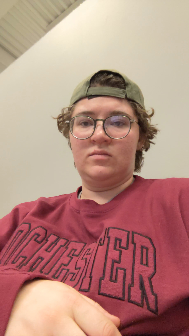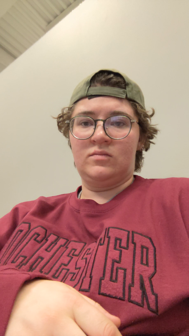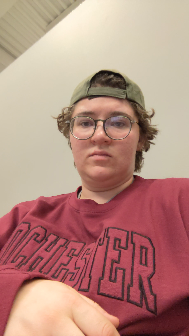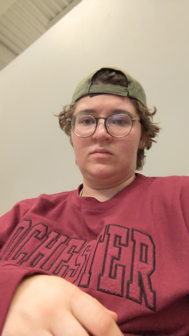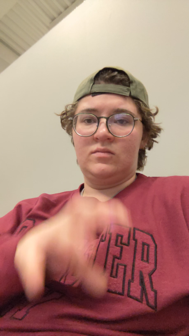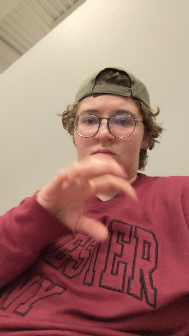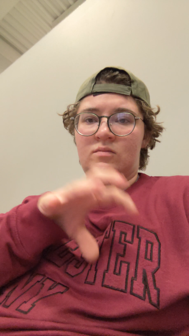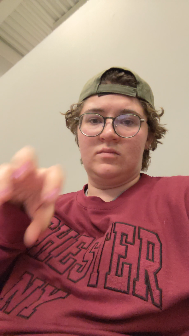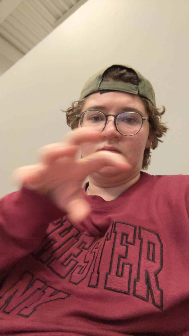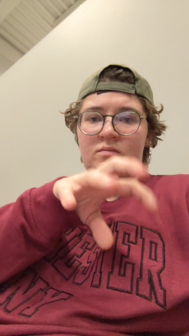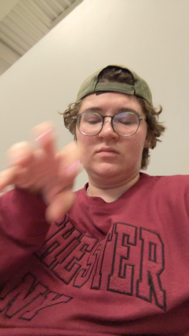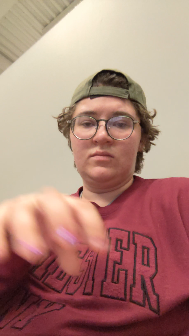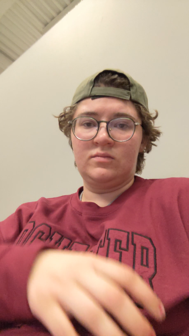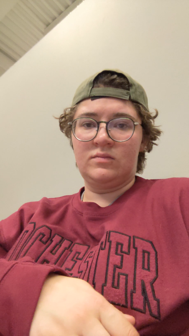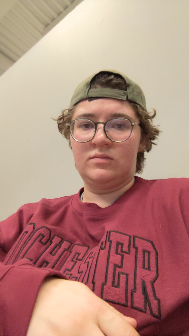block